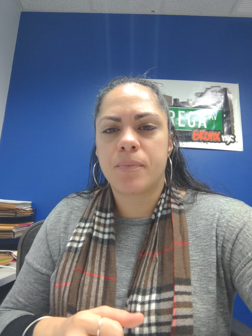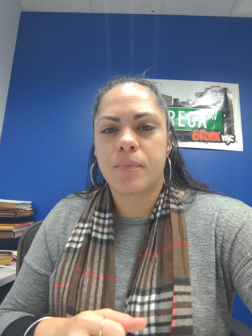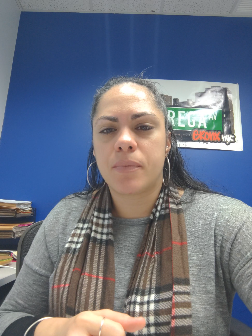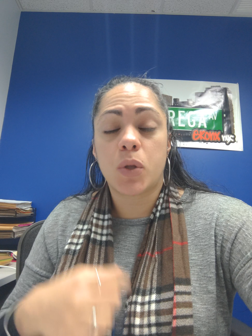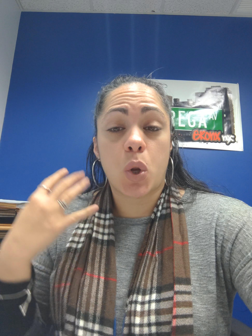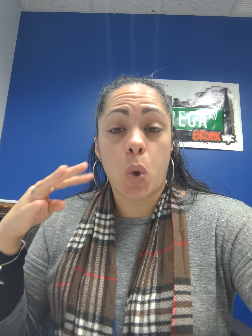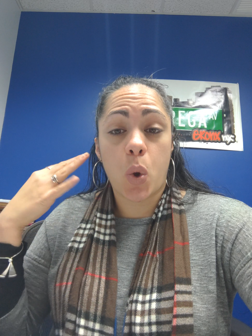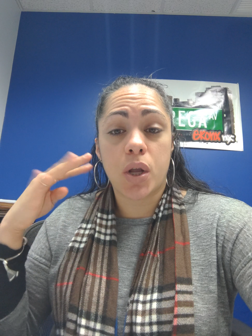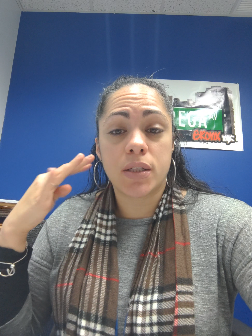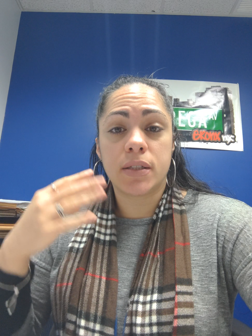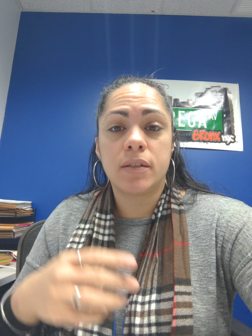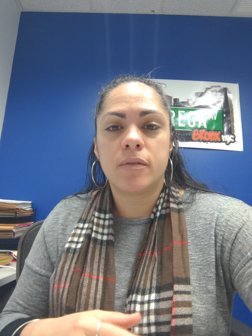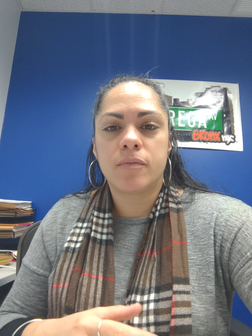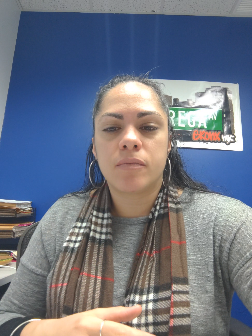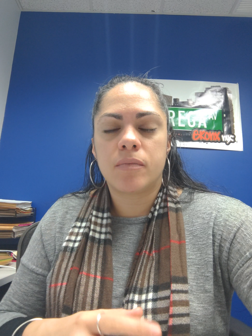noisy